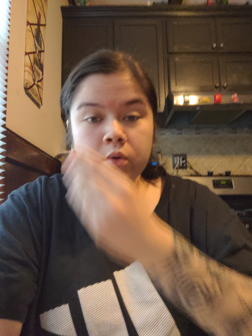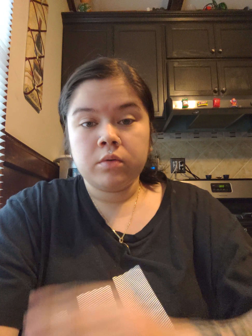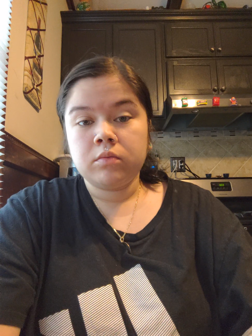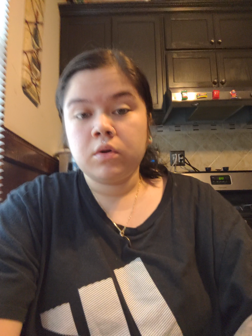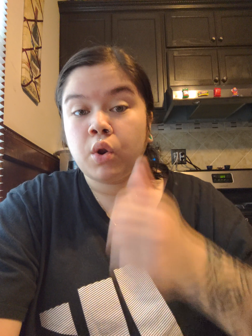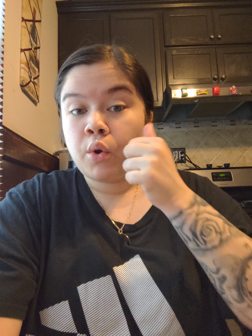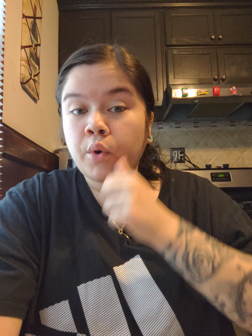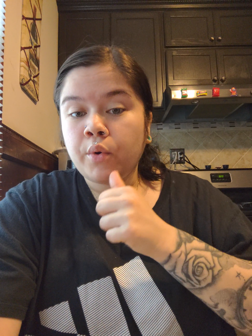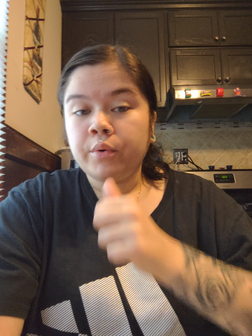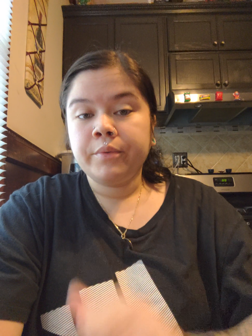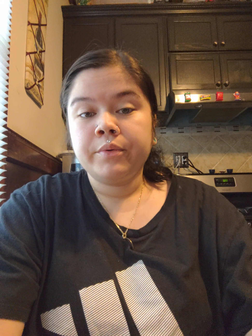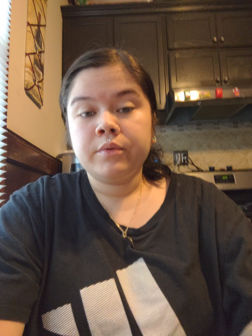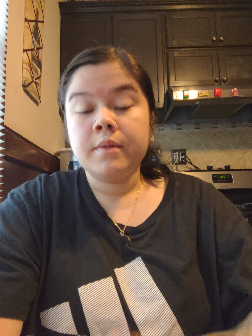girl